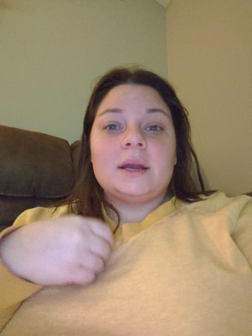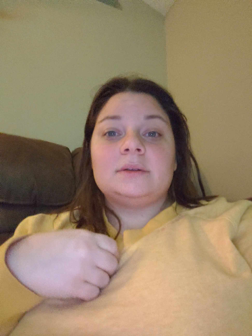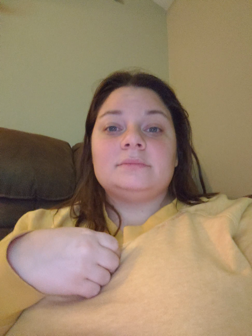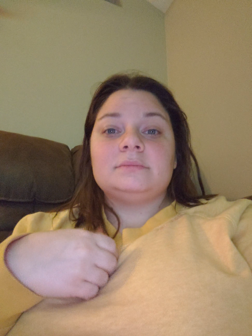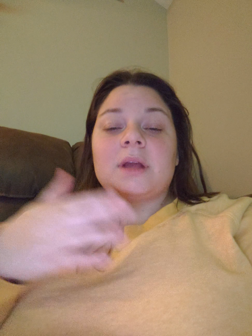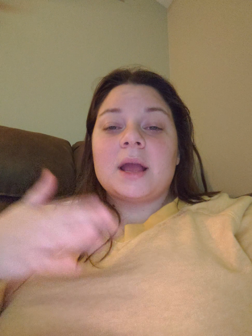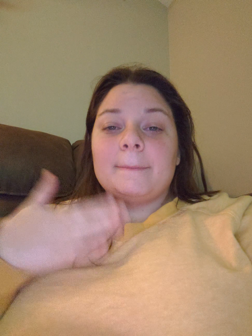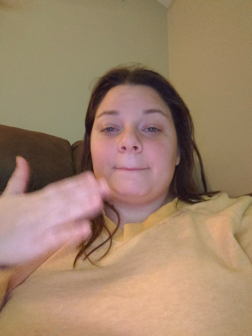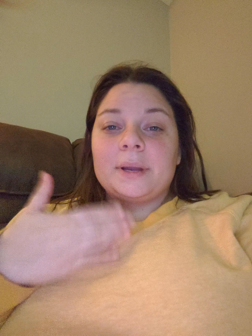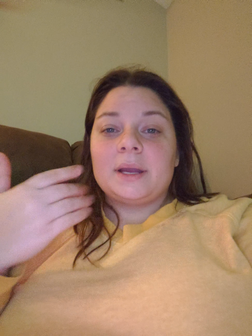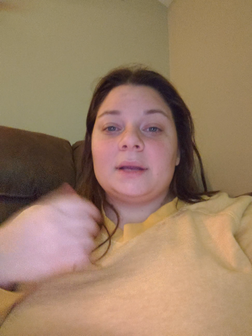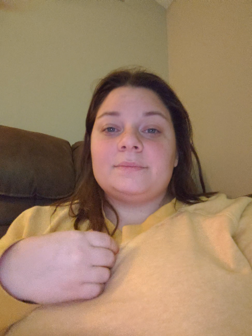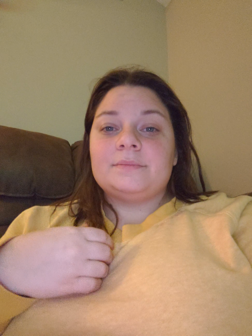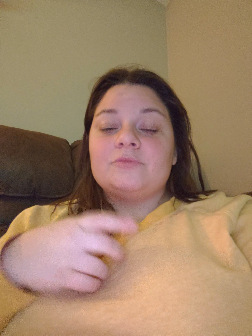happy